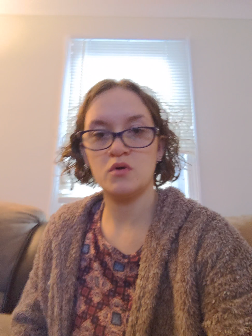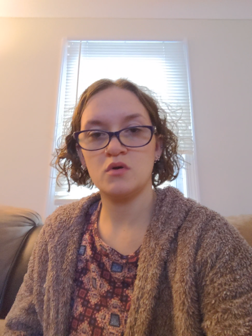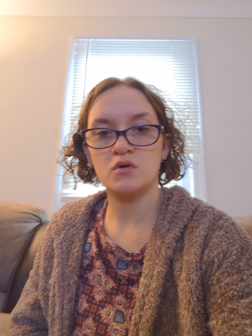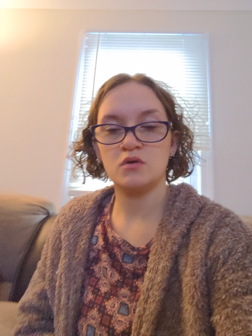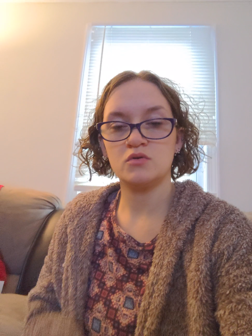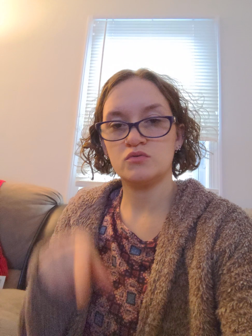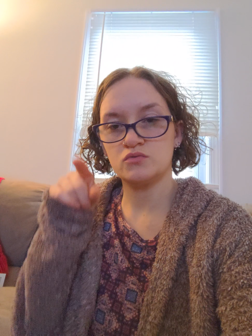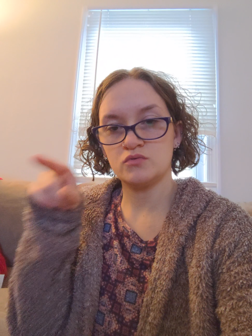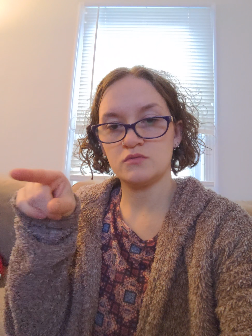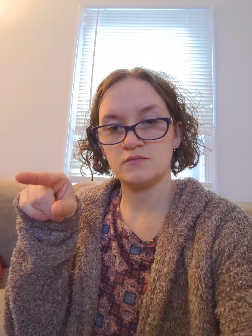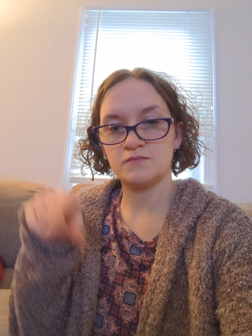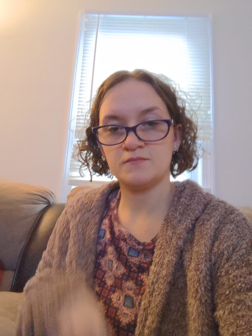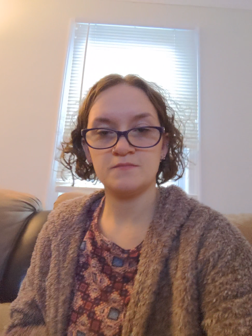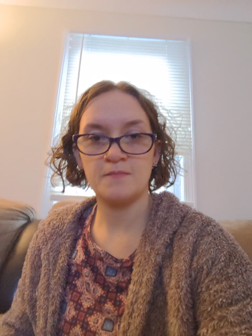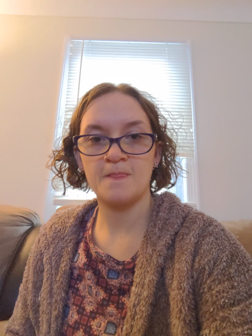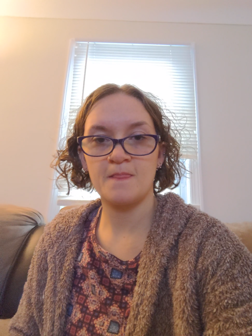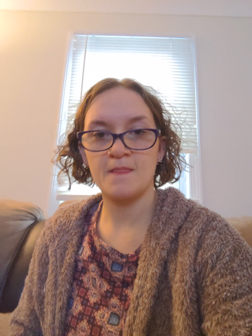he/she/it